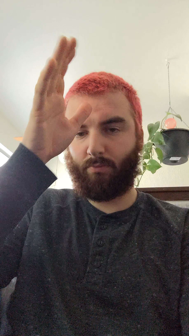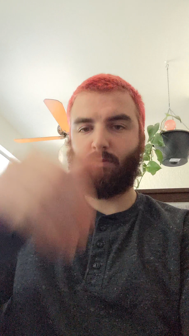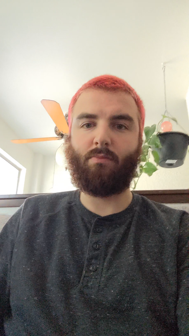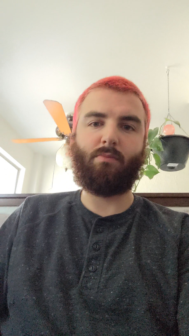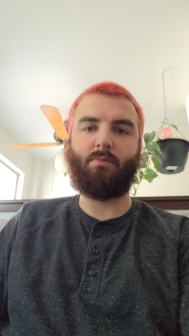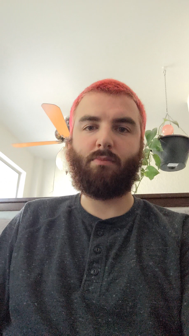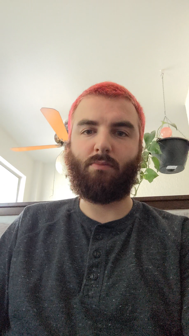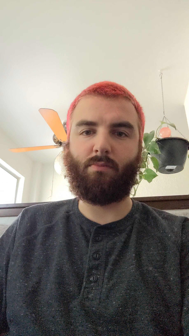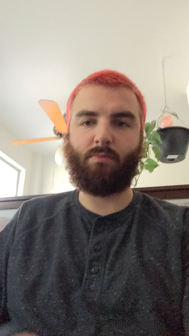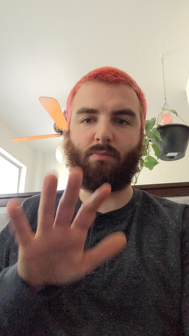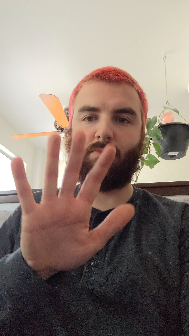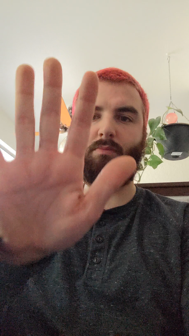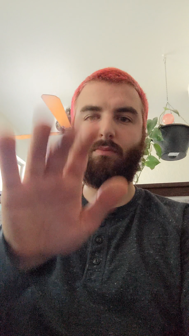push